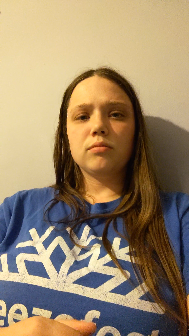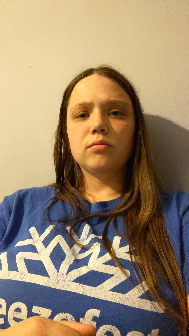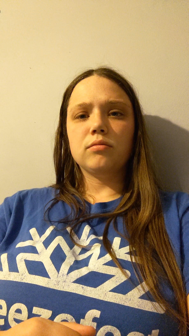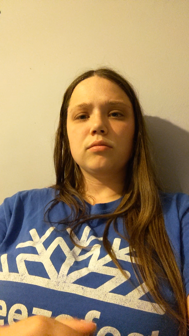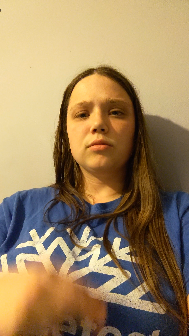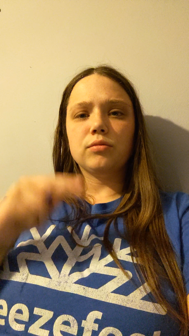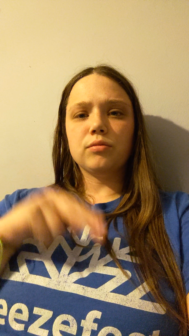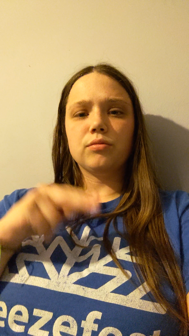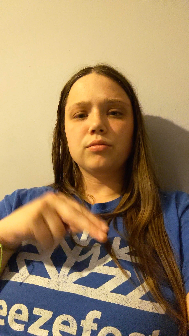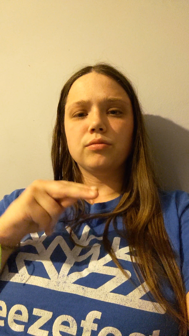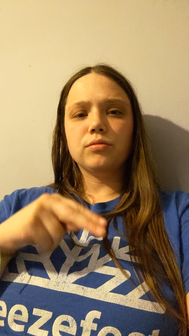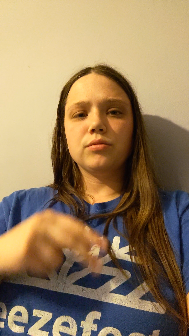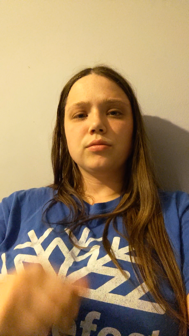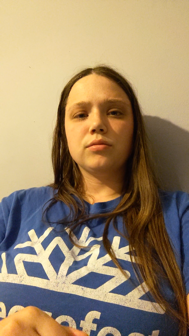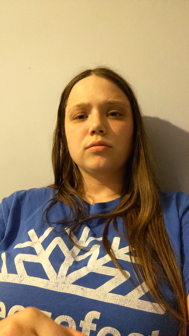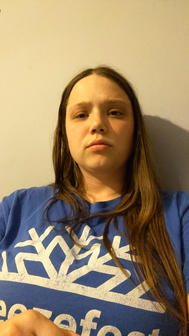nurse